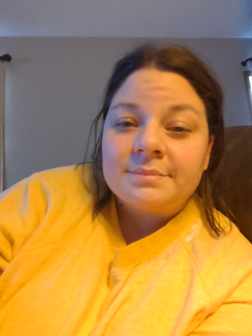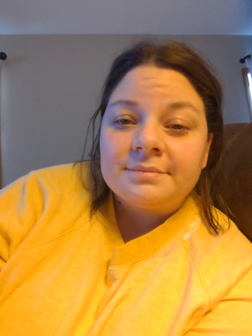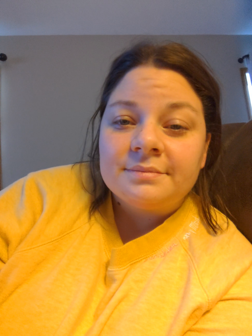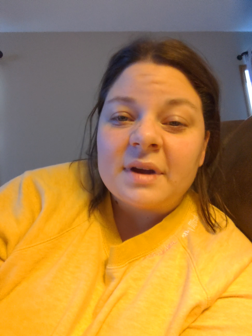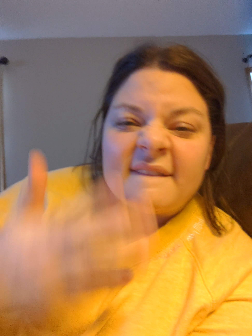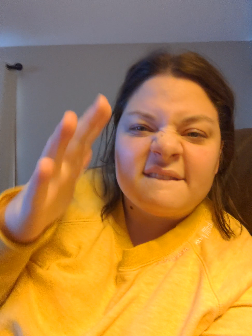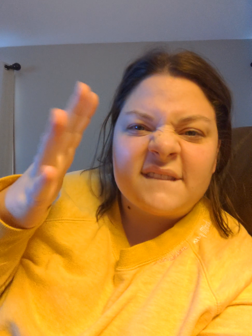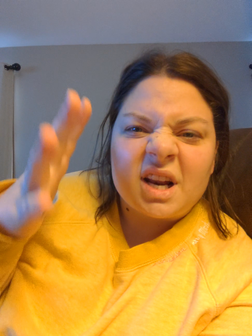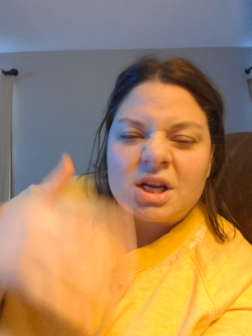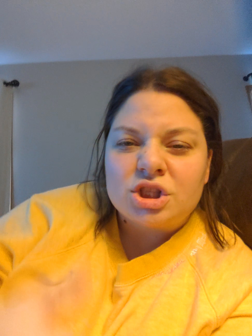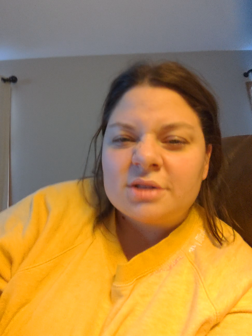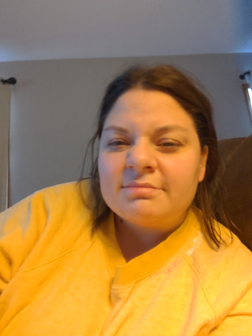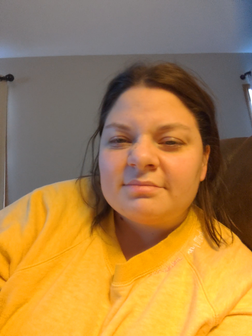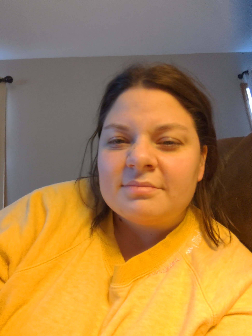finish